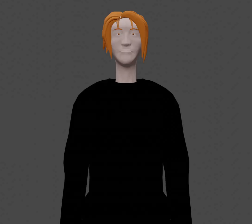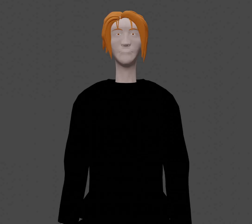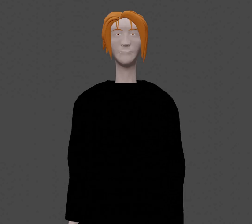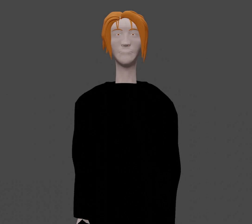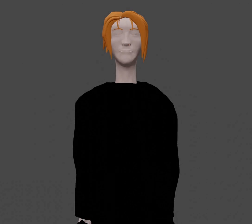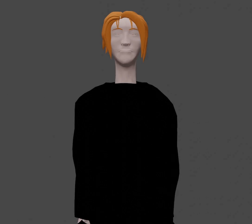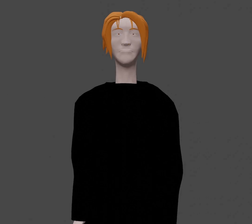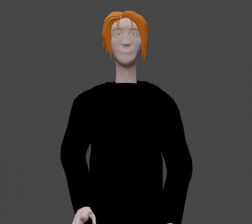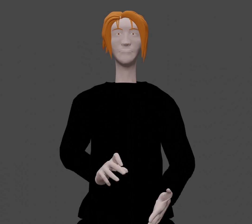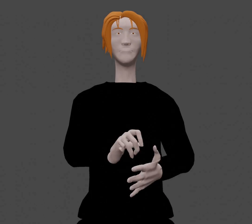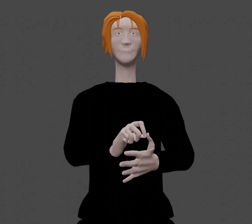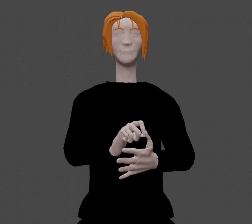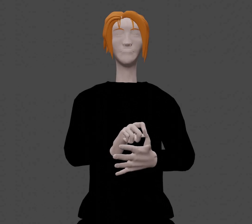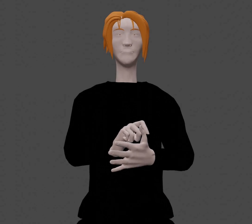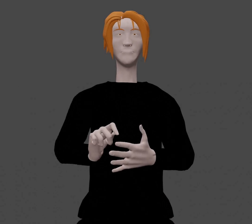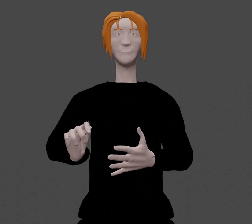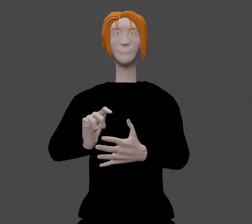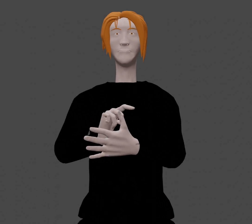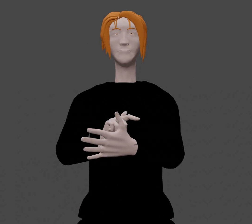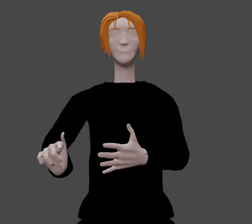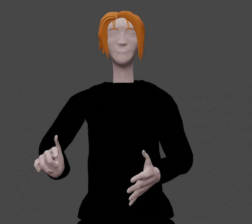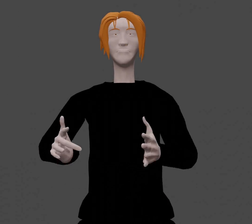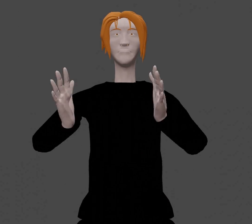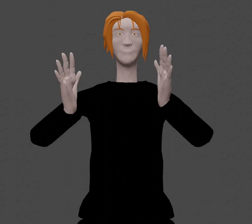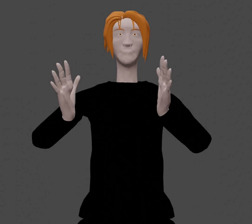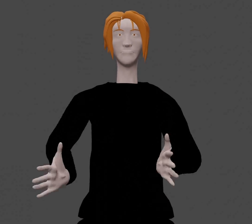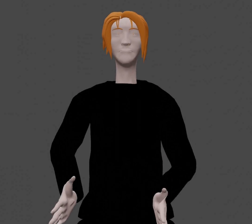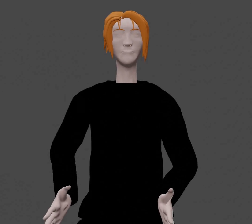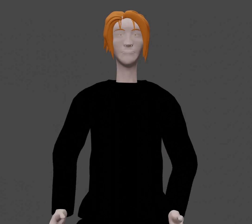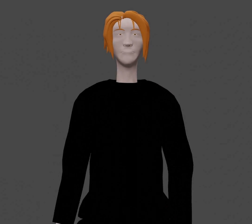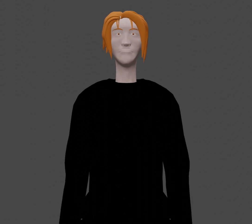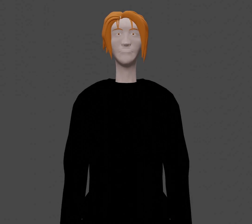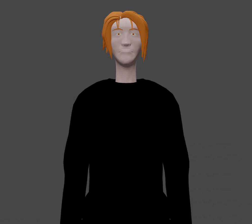Author